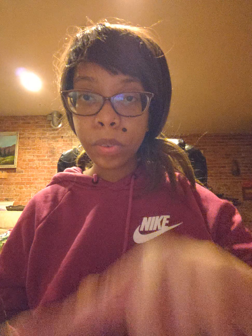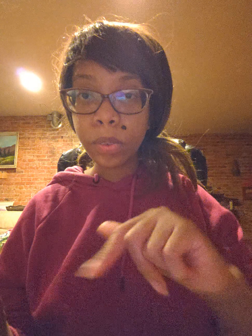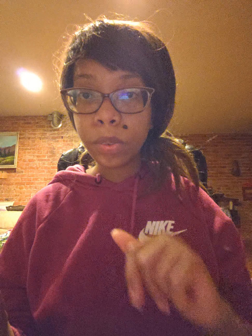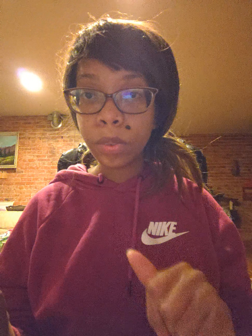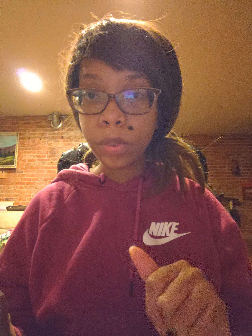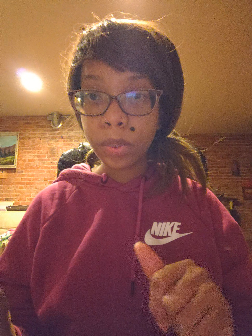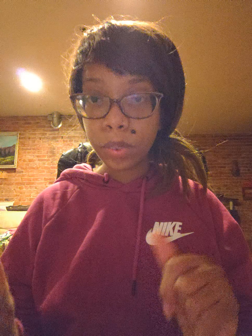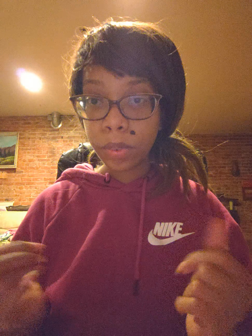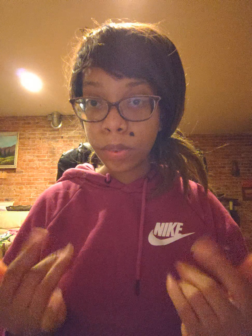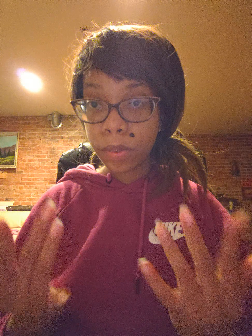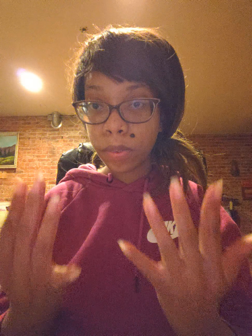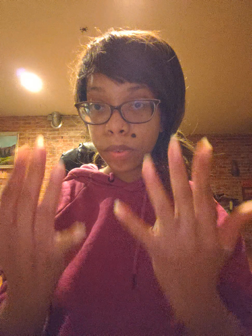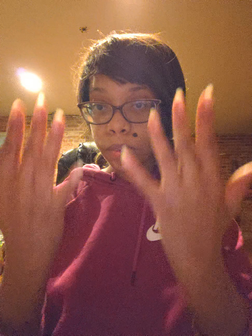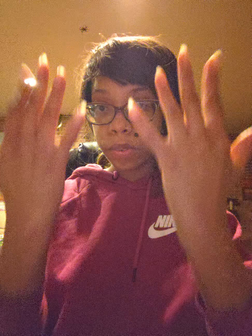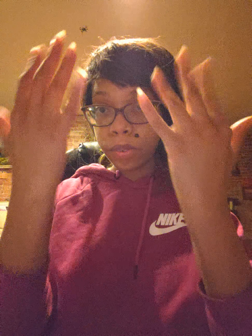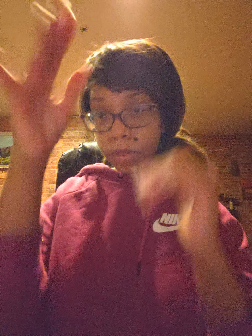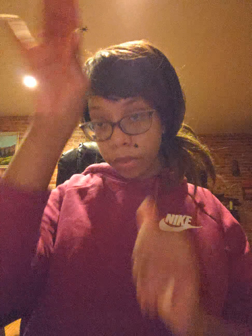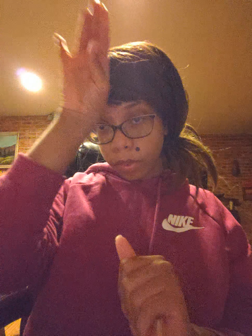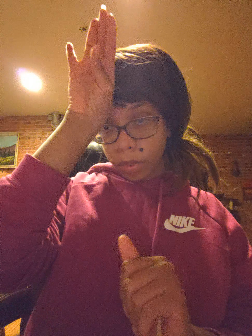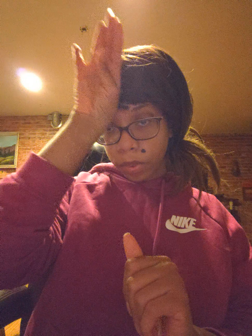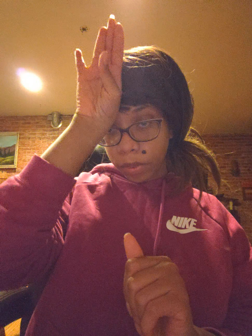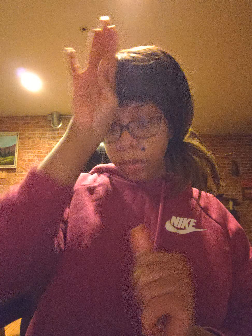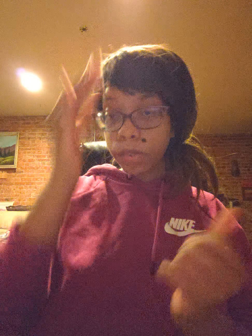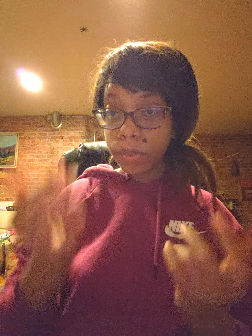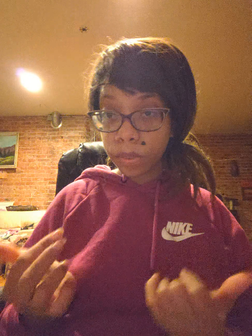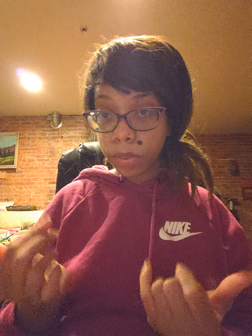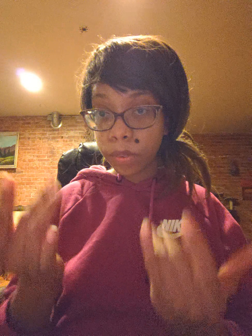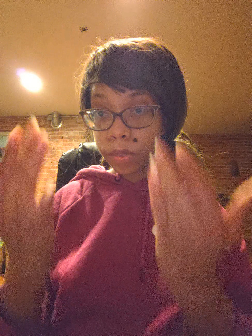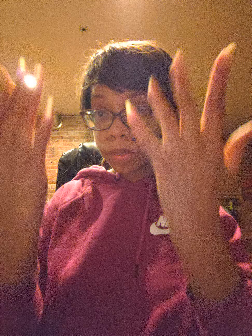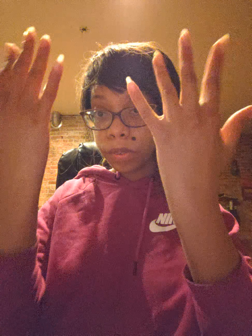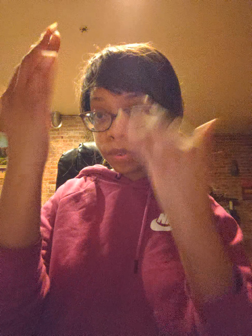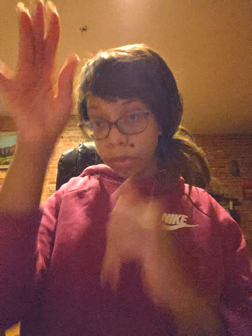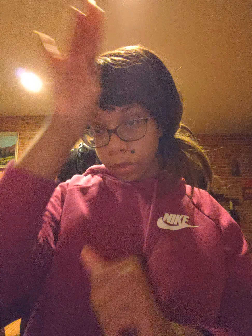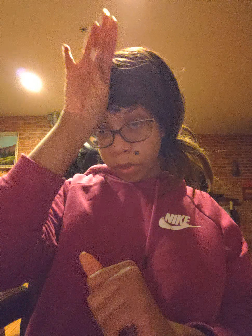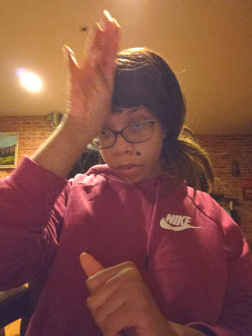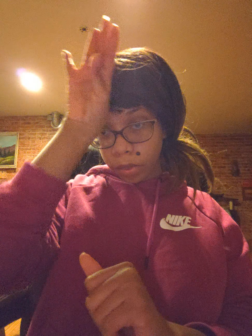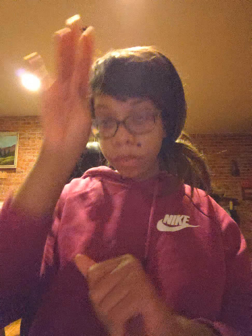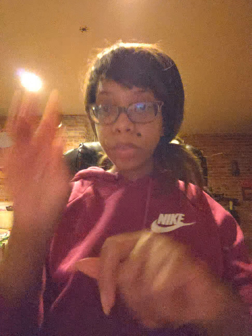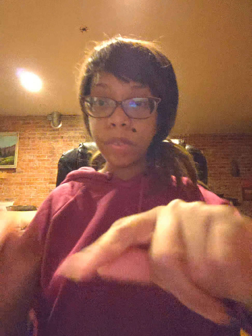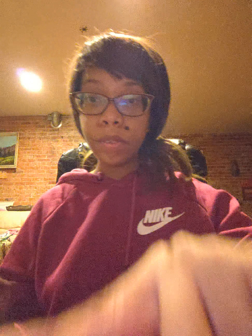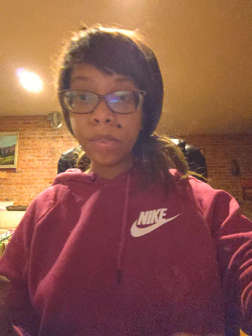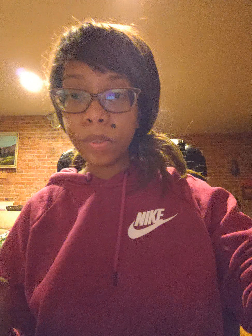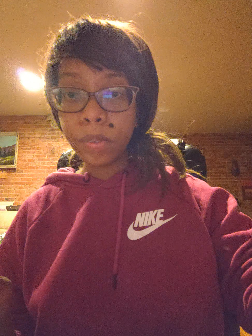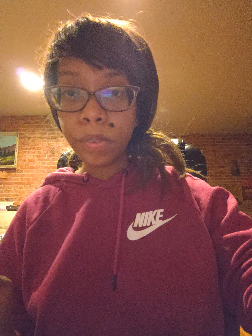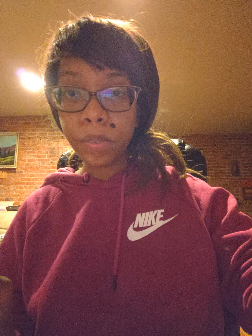fireman